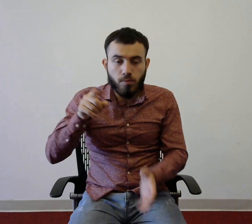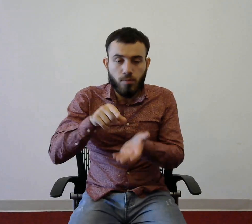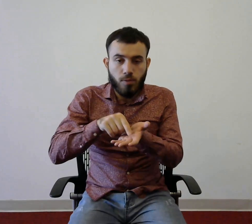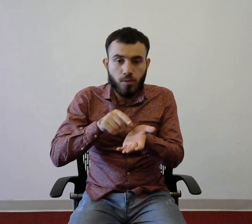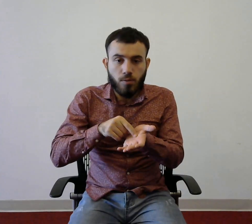pensiya